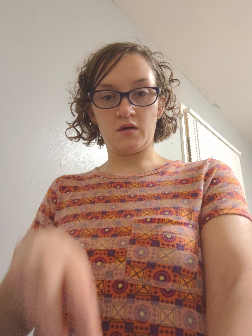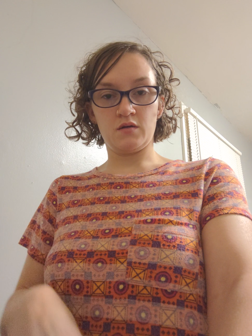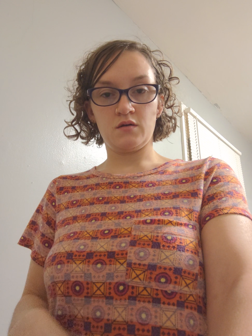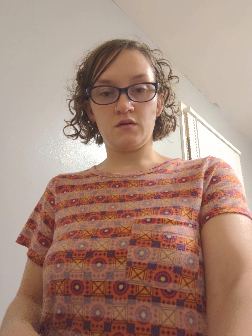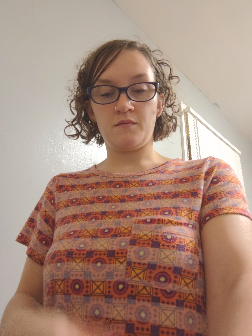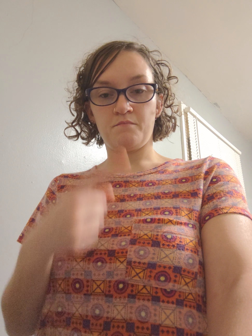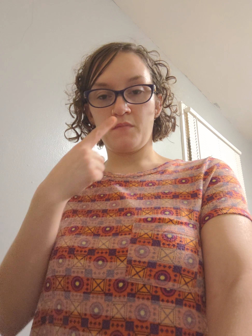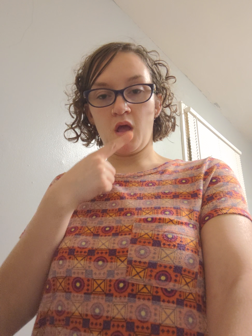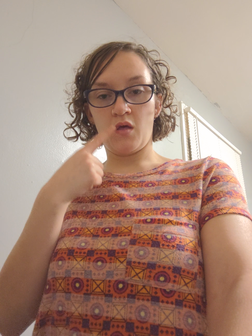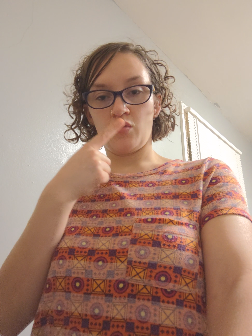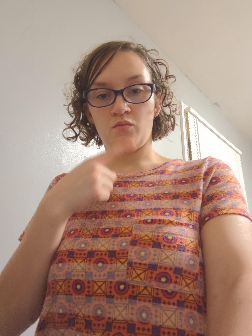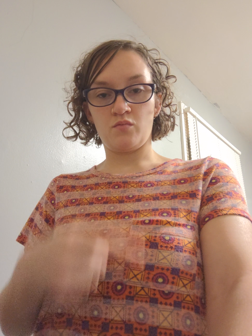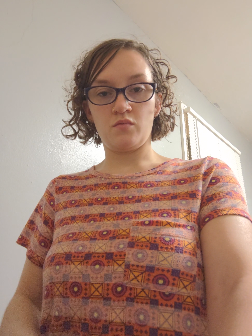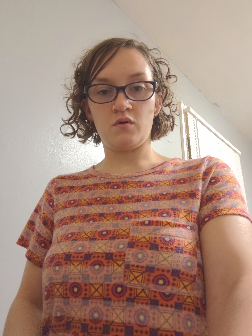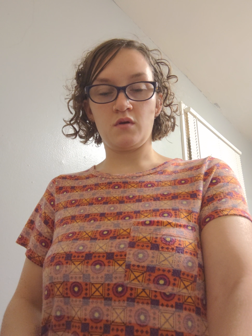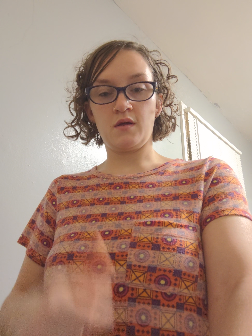mouth